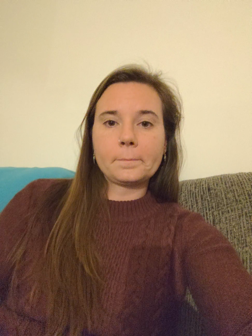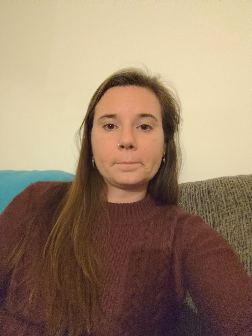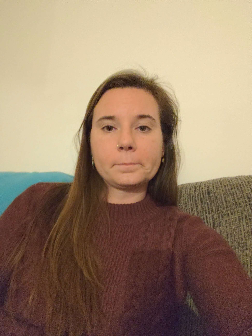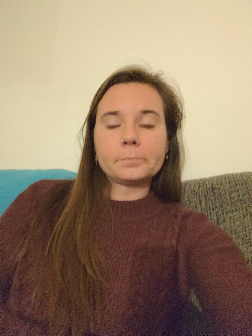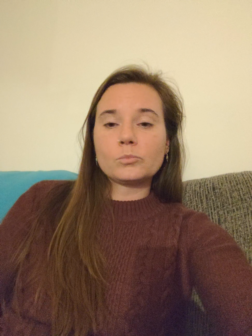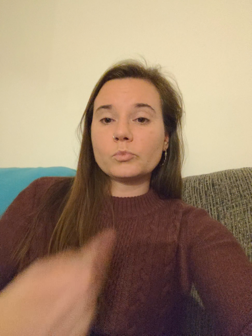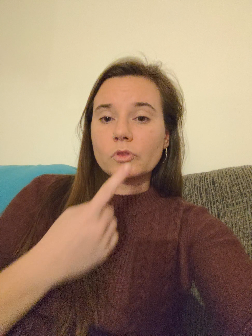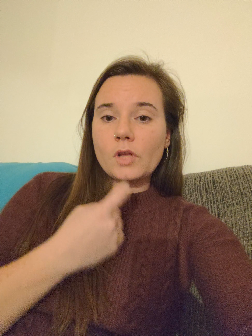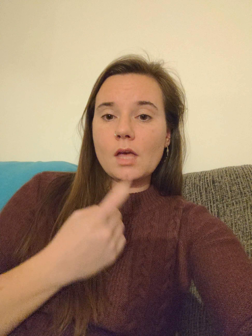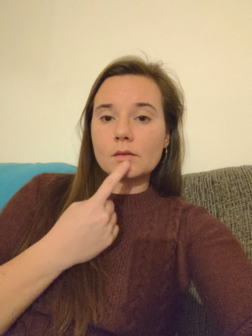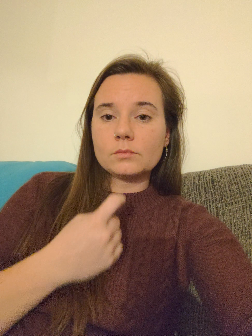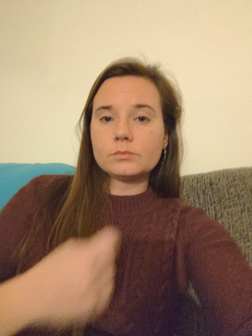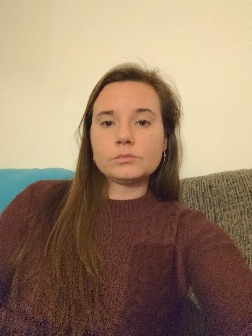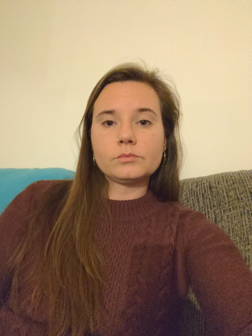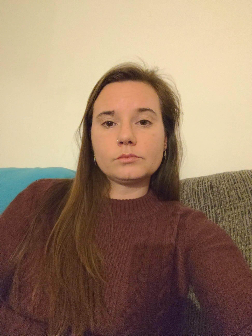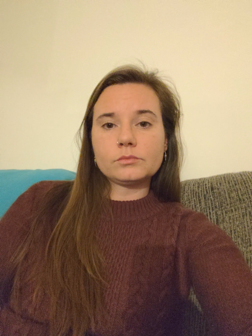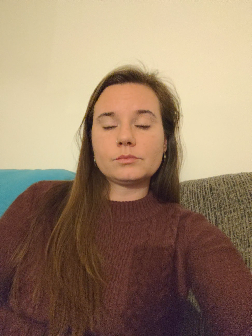red